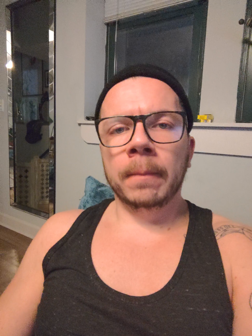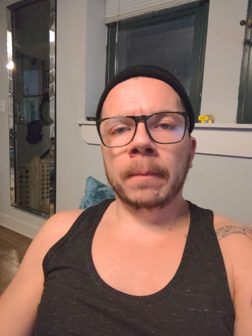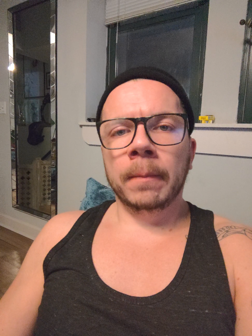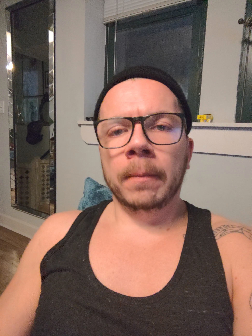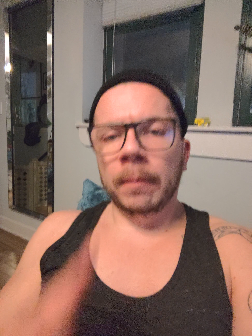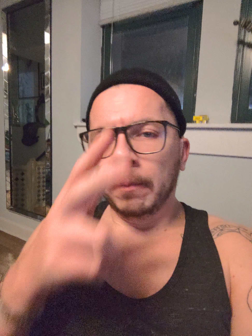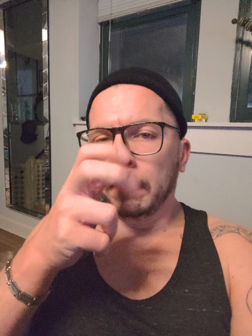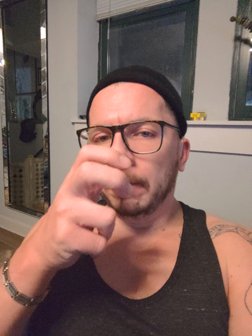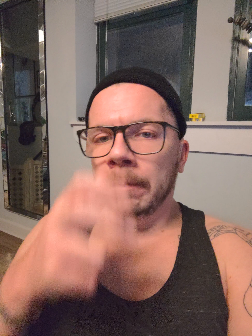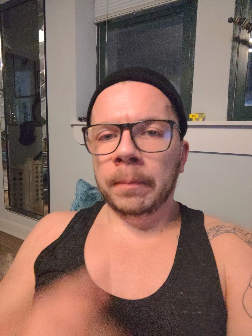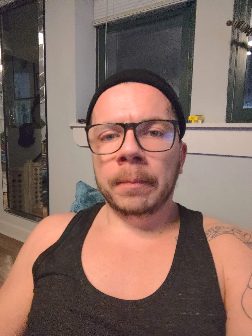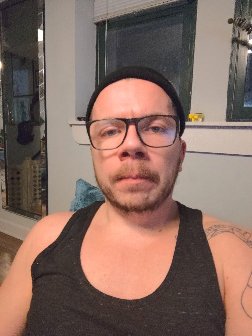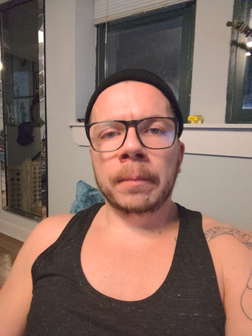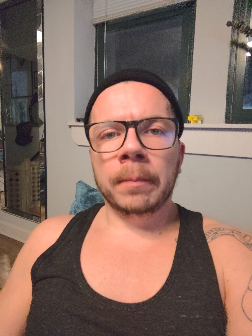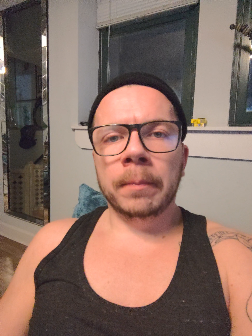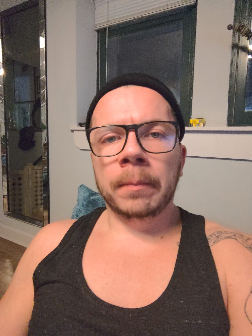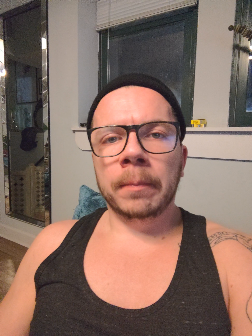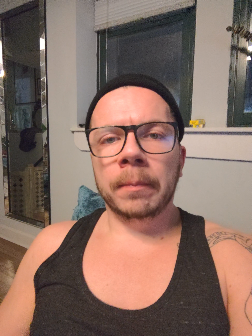bug